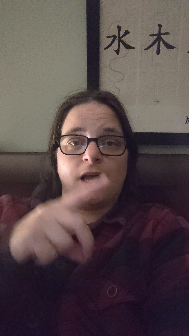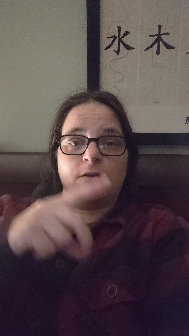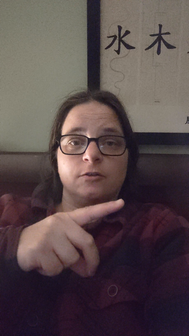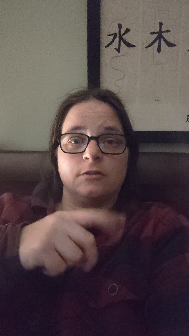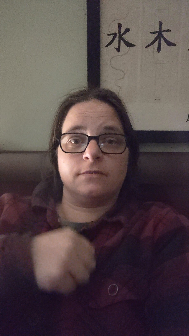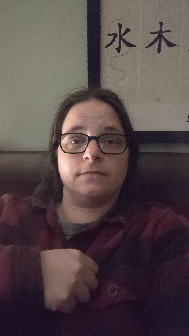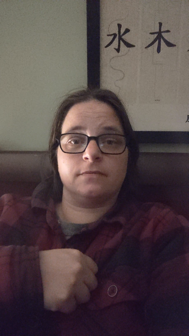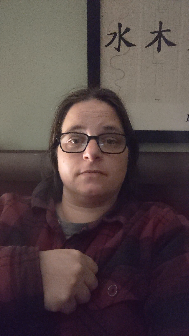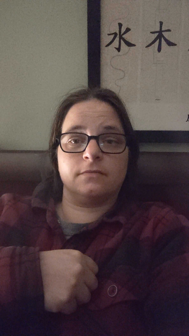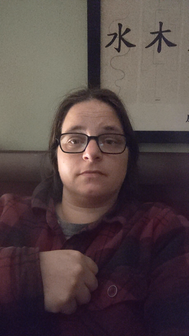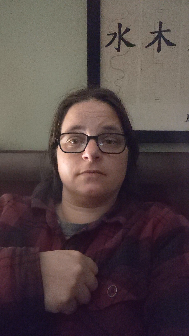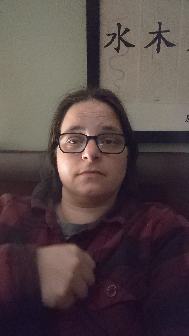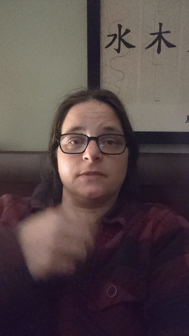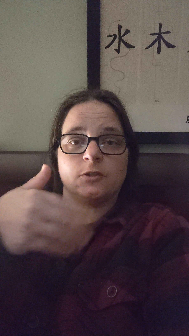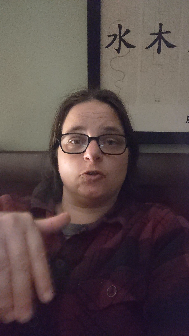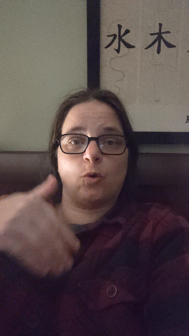shorts